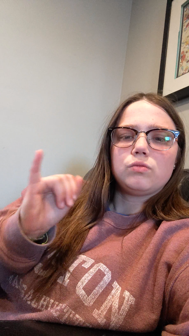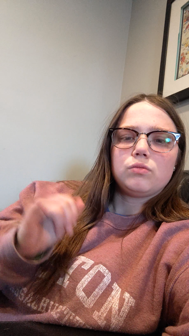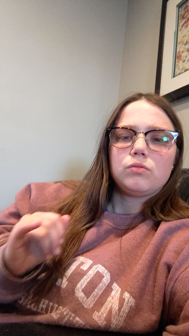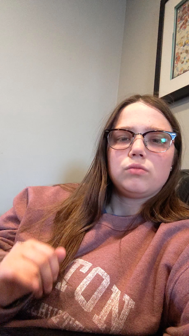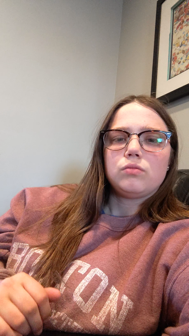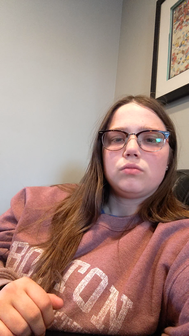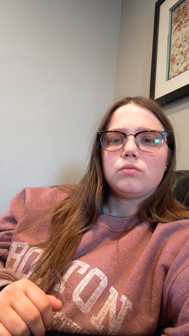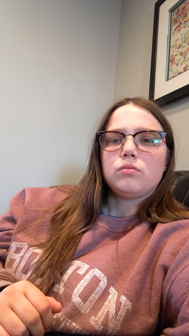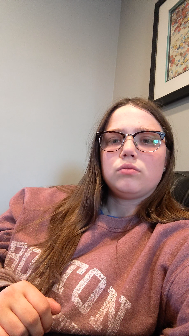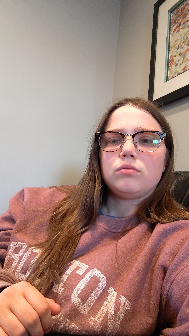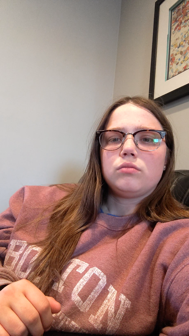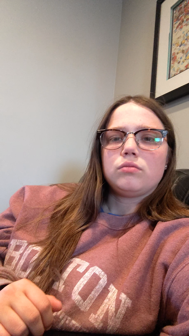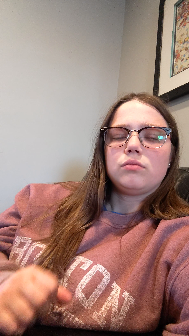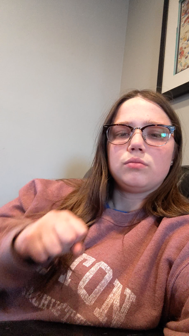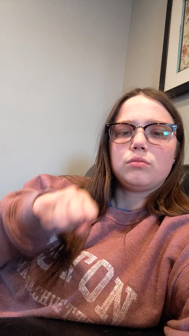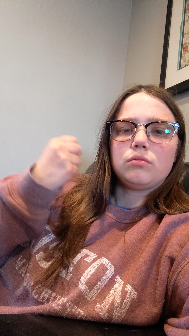break